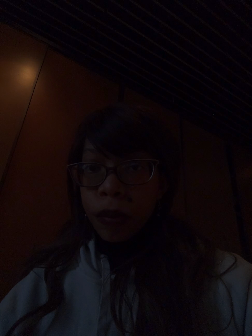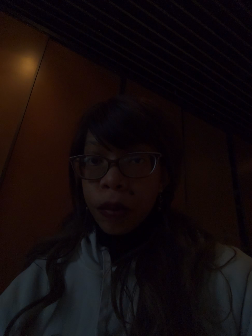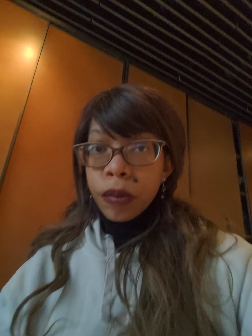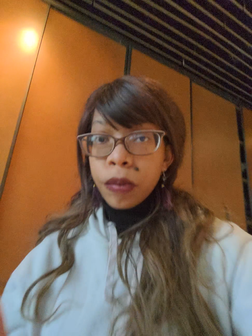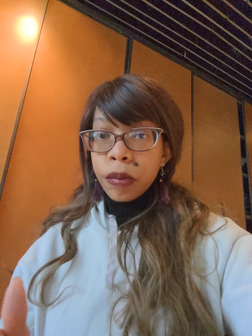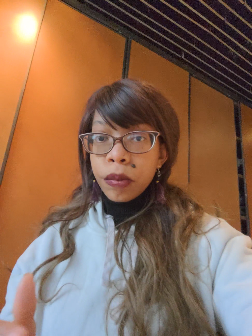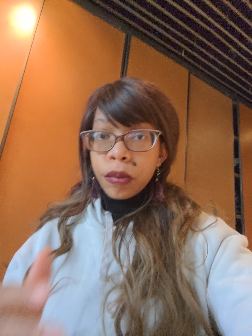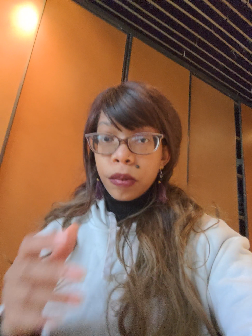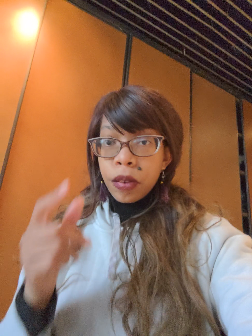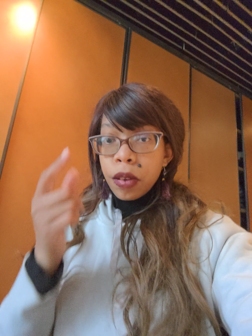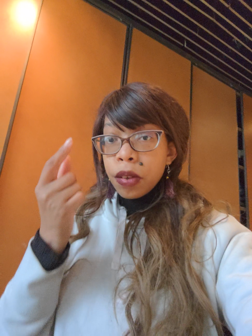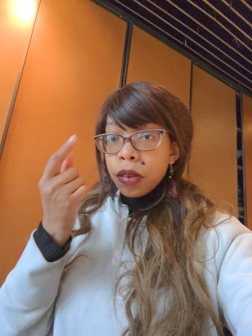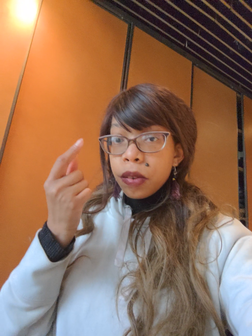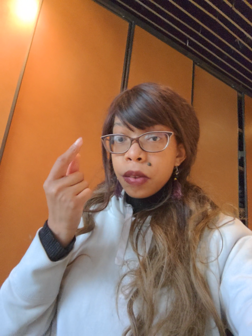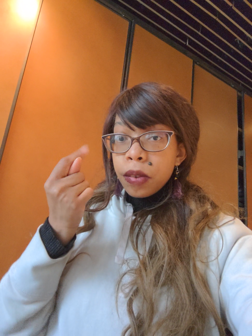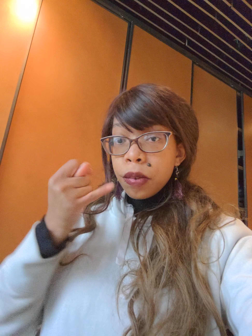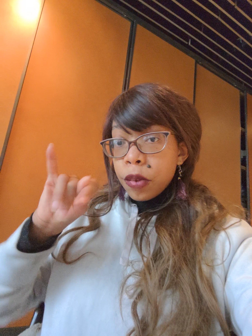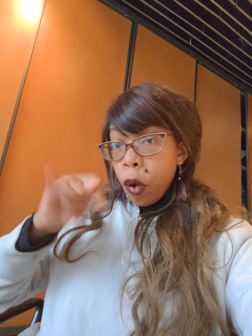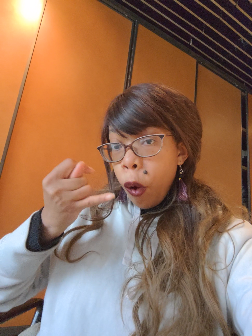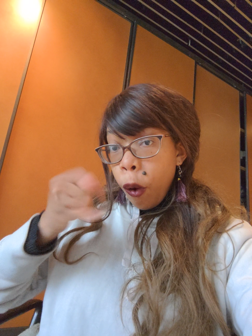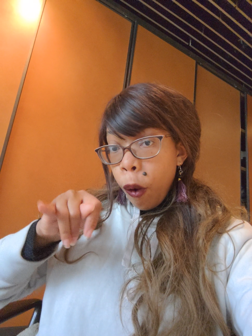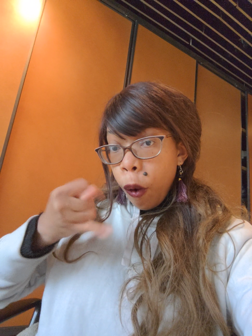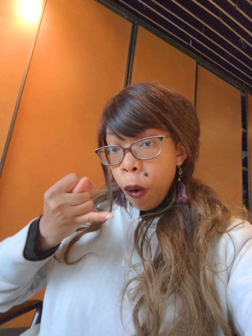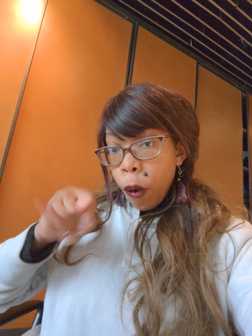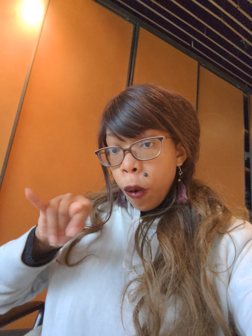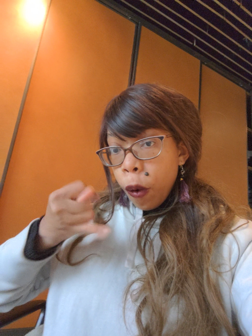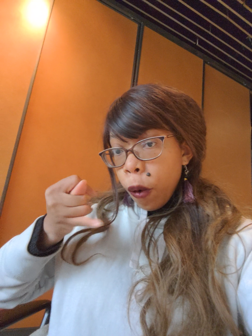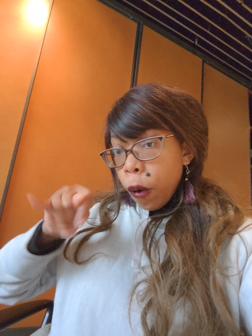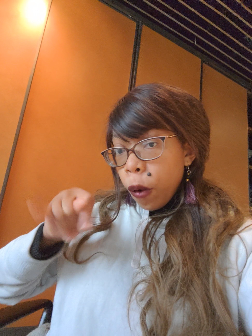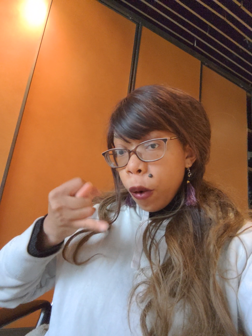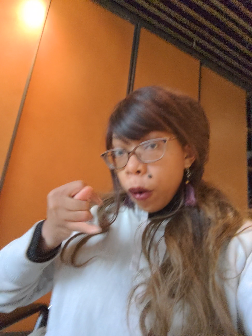toy